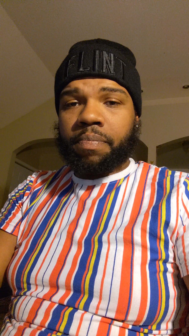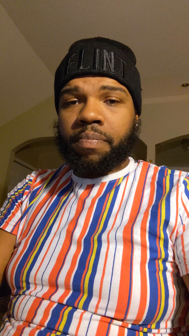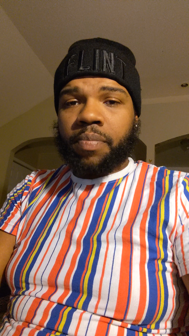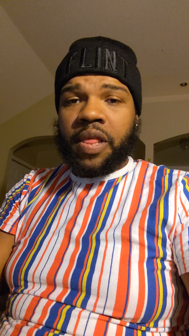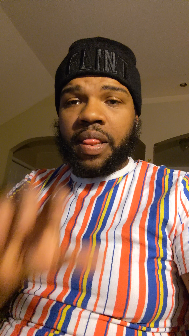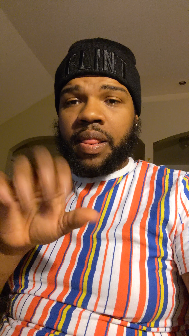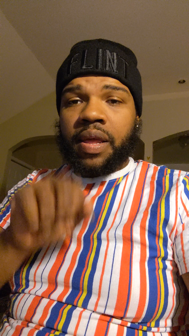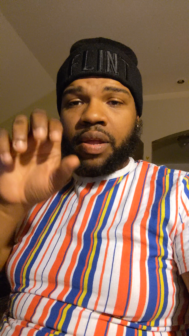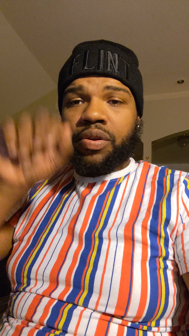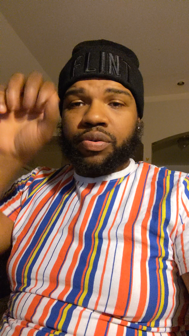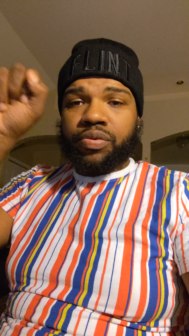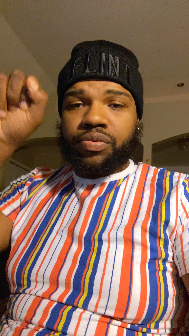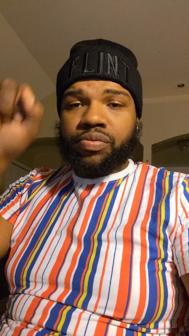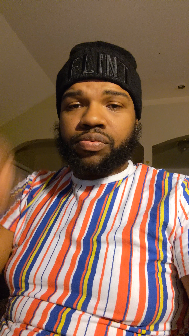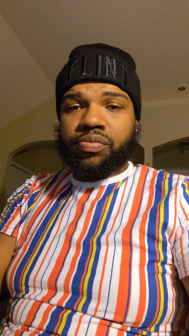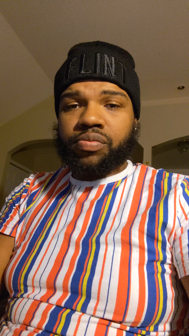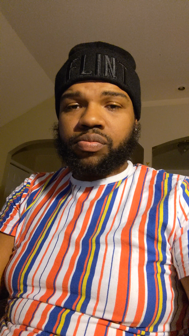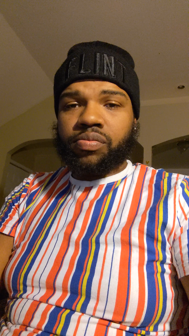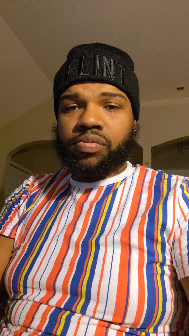ladder